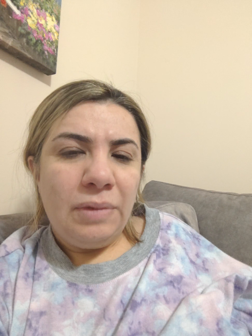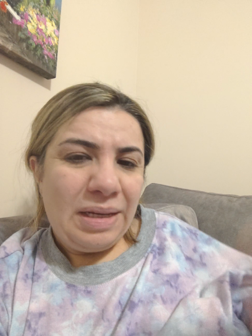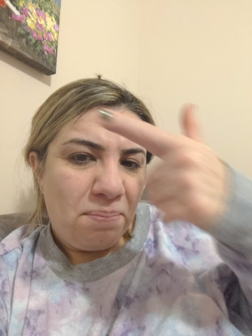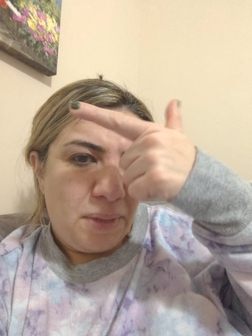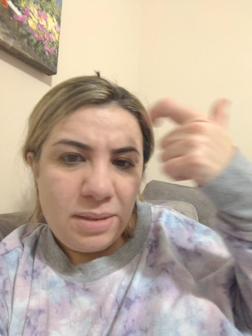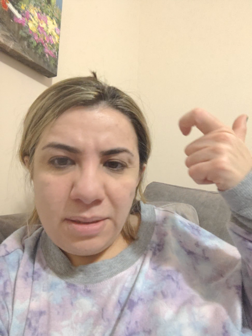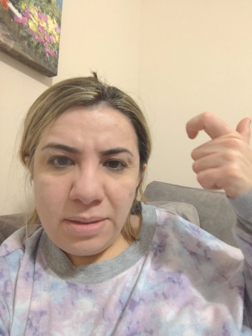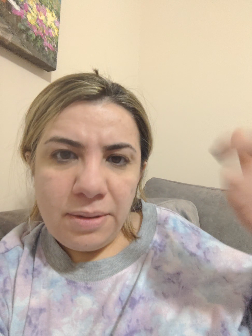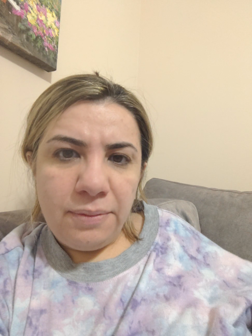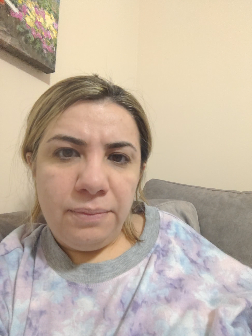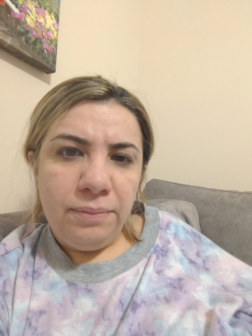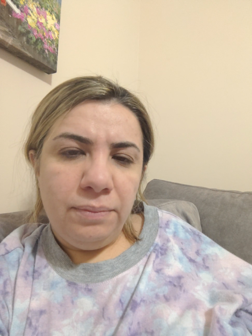because